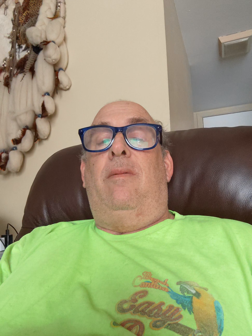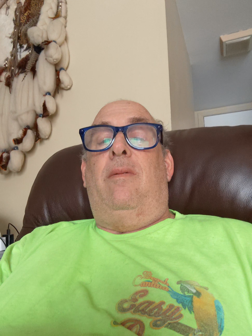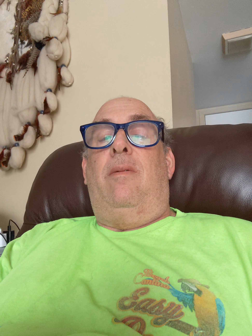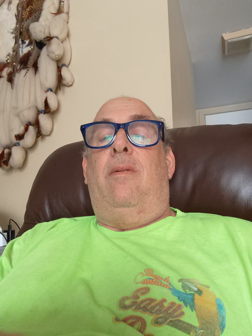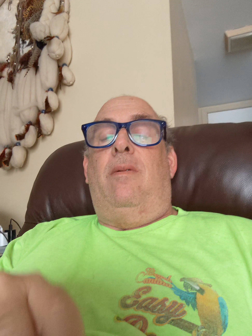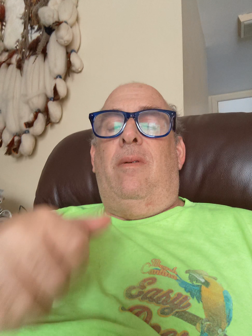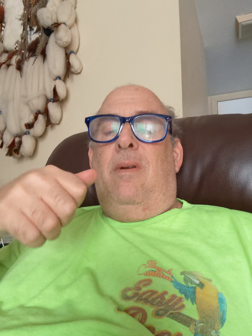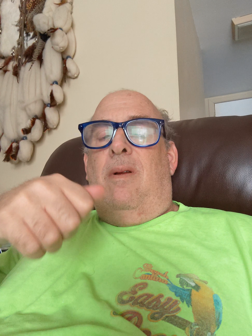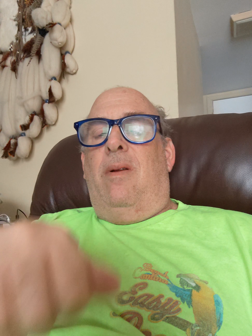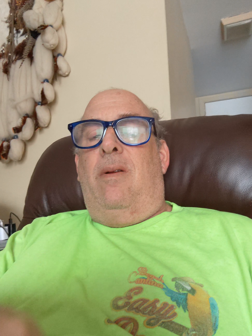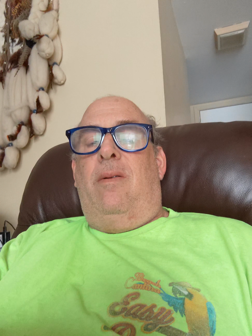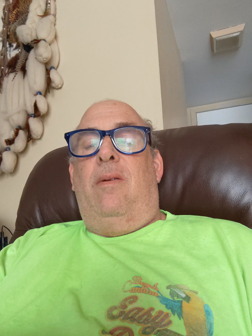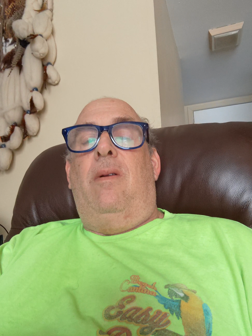hide